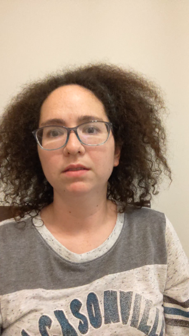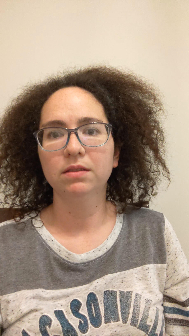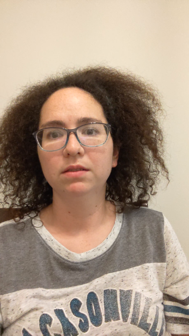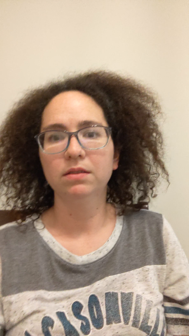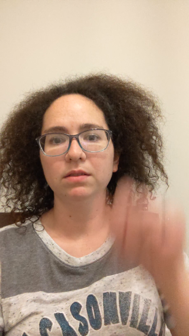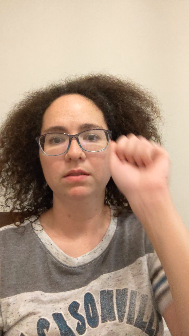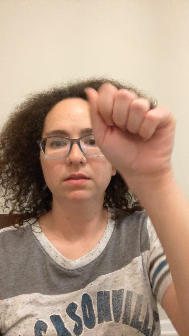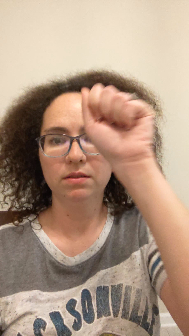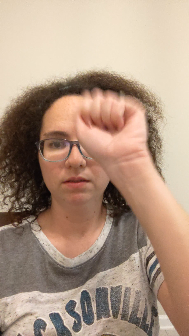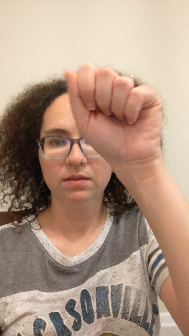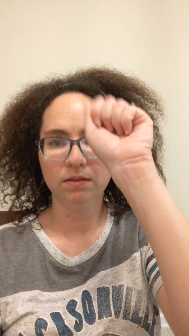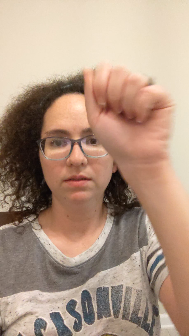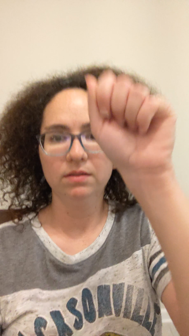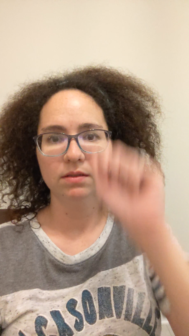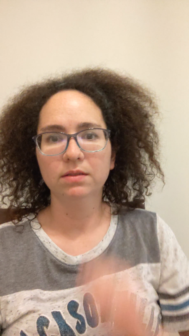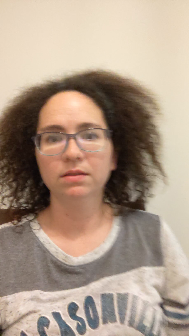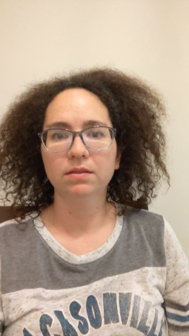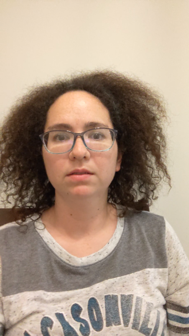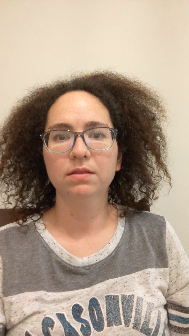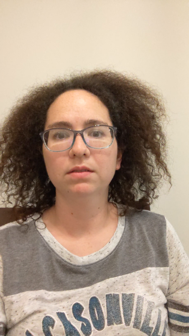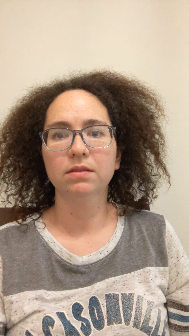knock